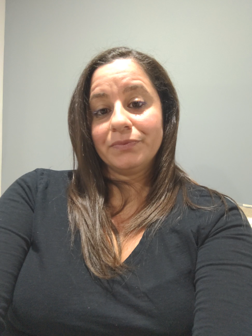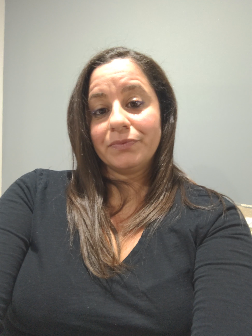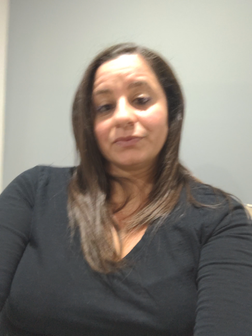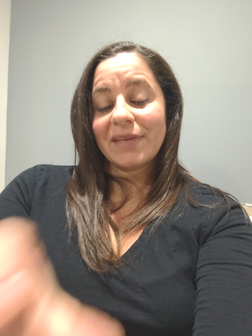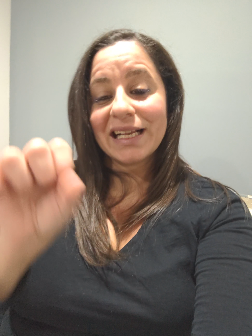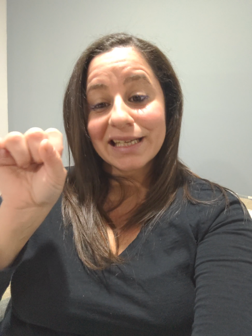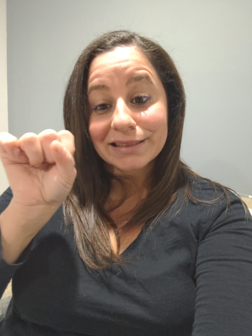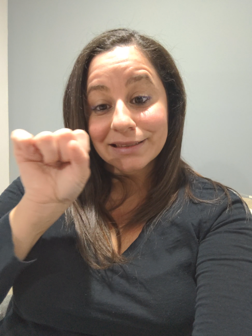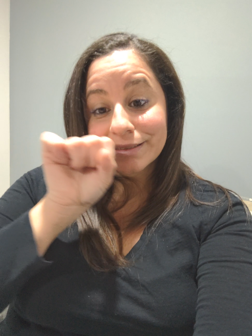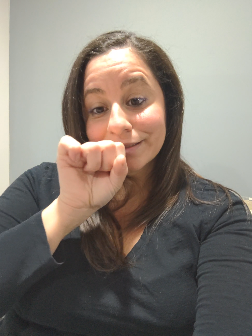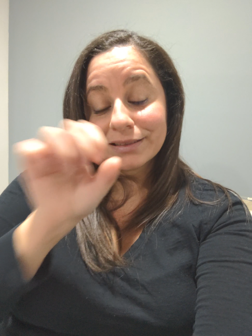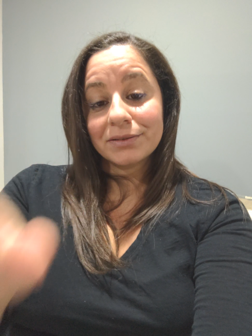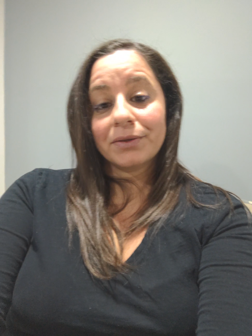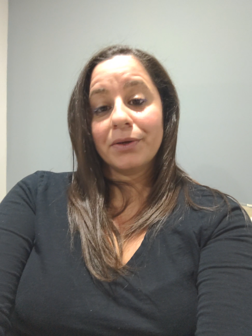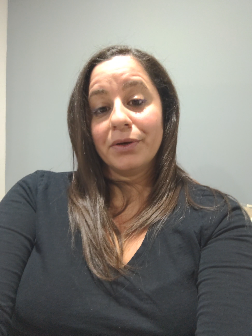carrot